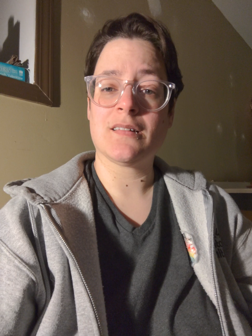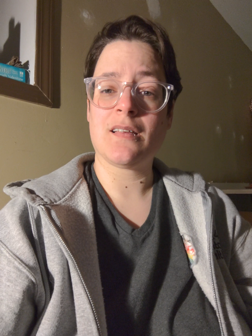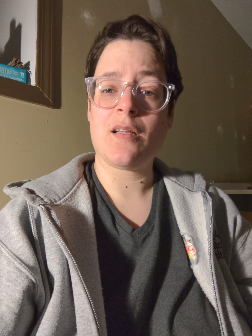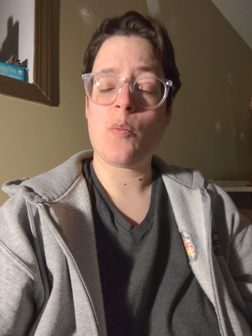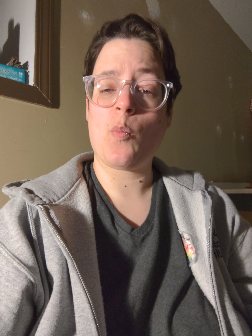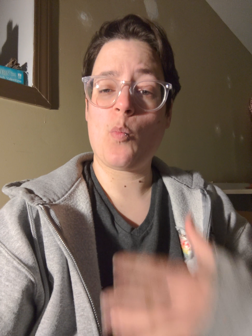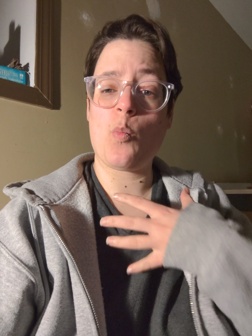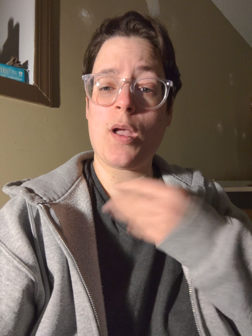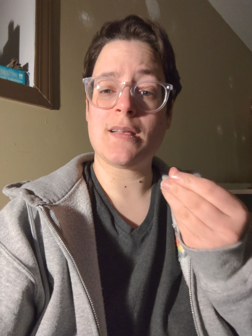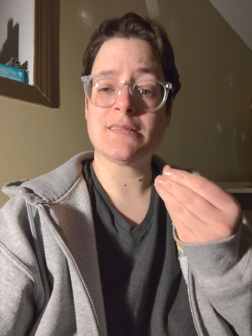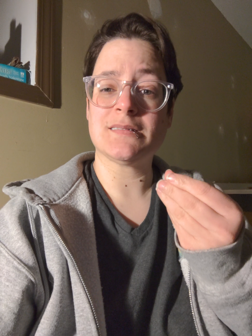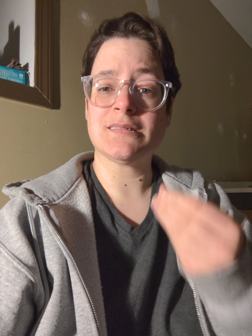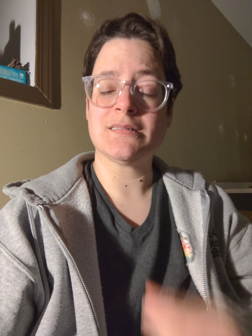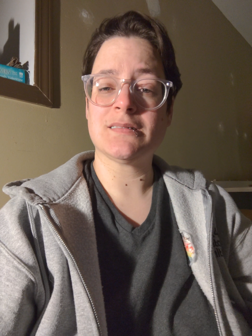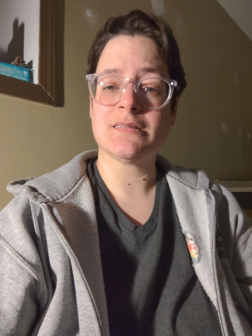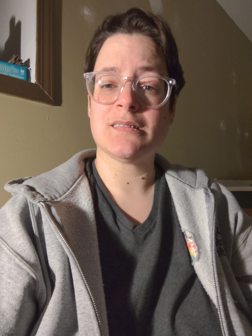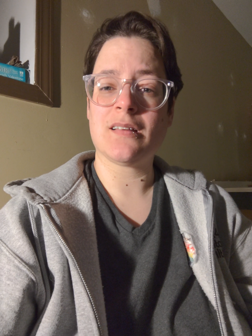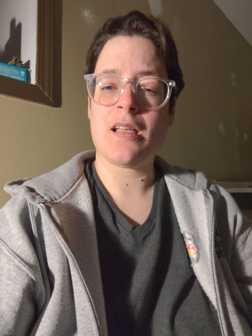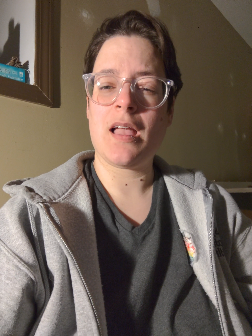white